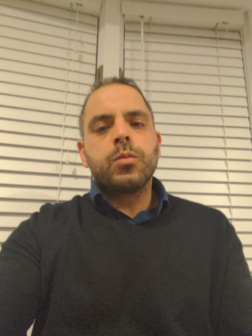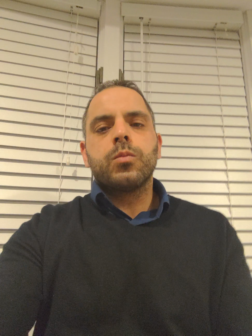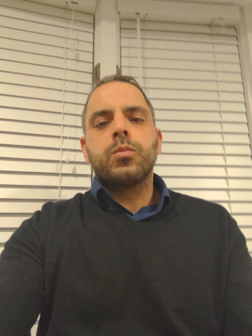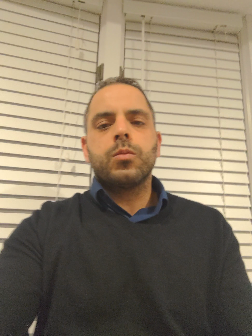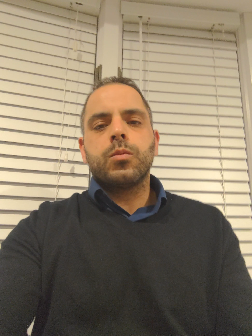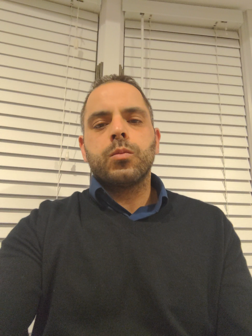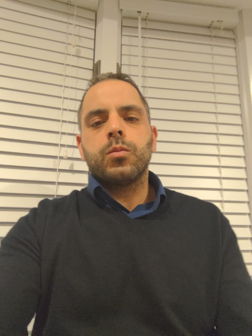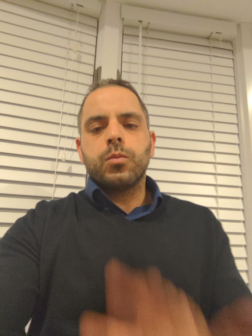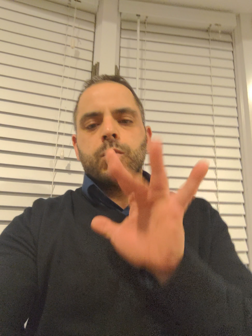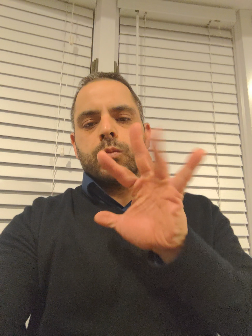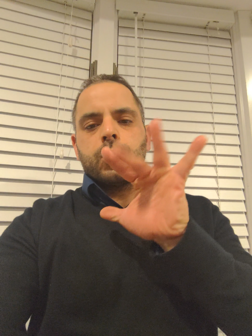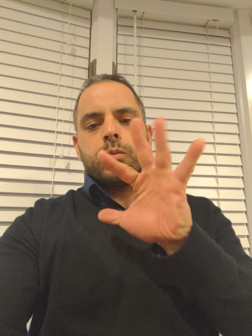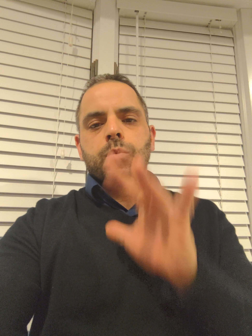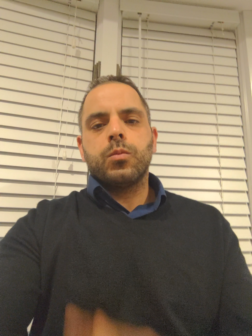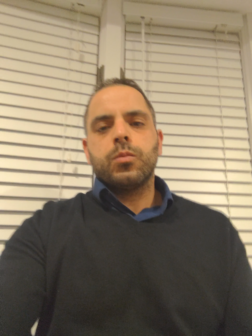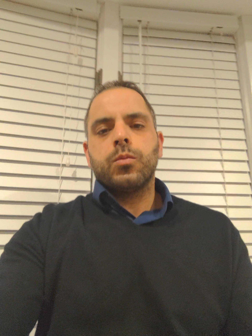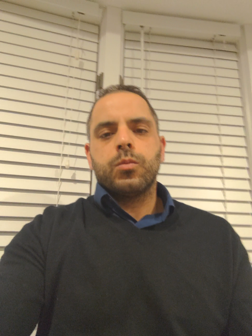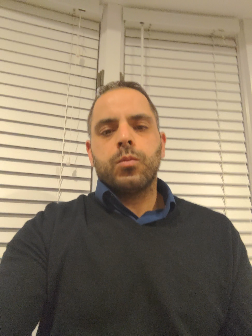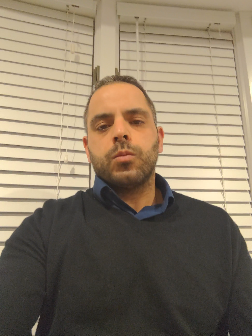finger